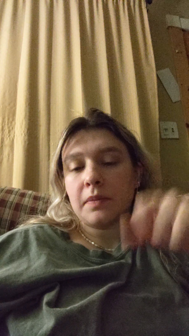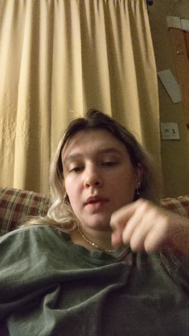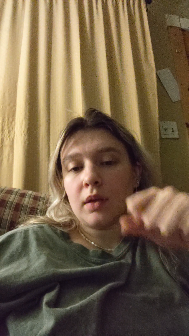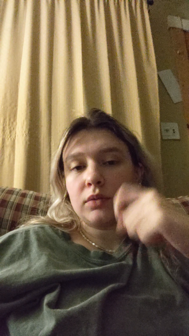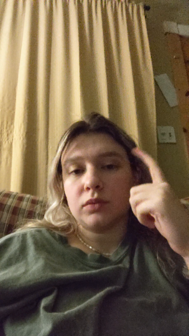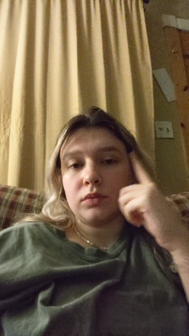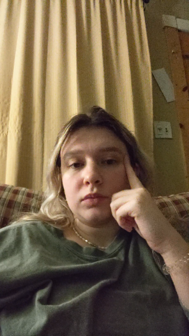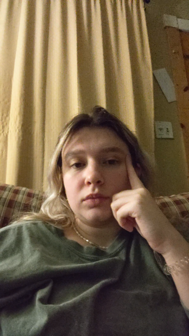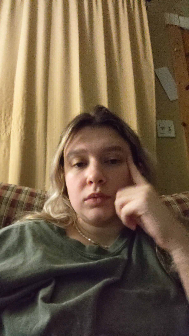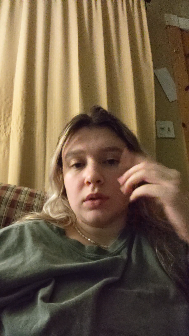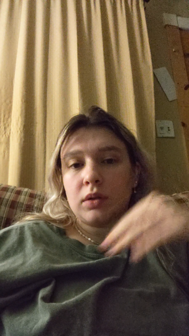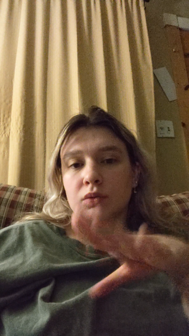enter